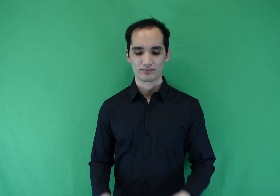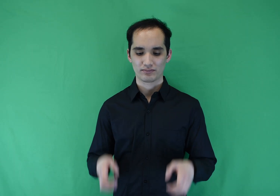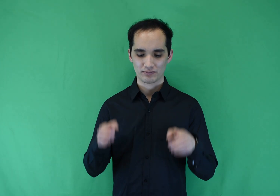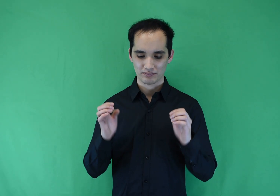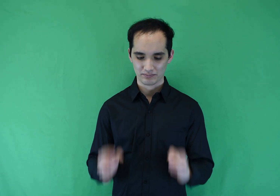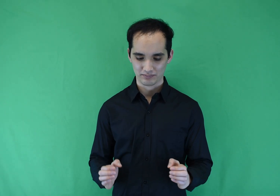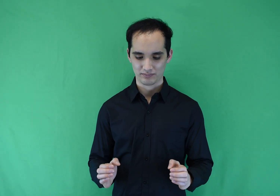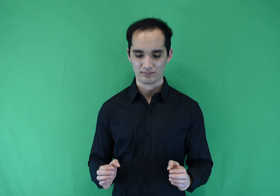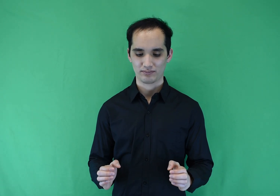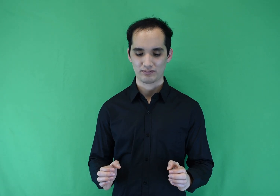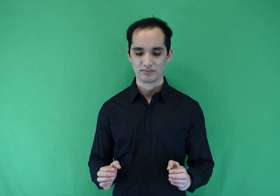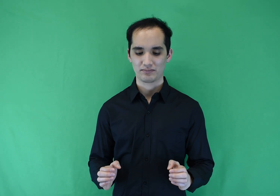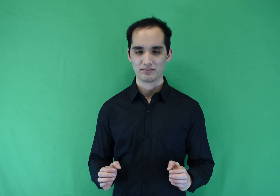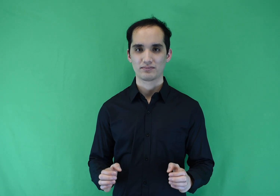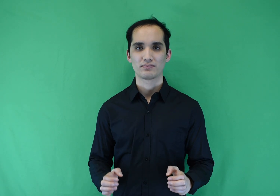estar